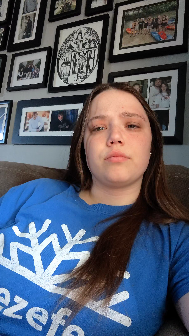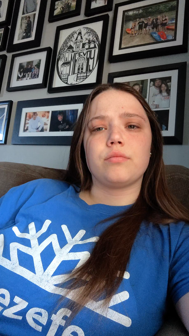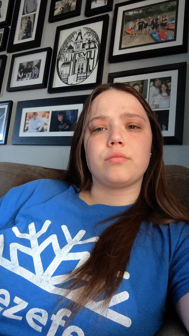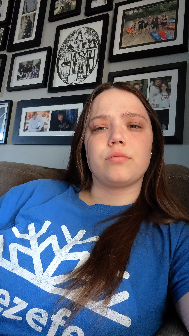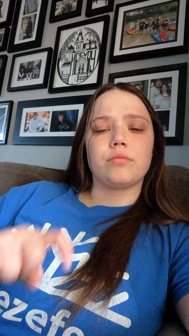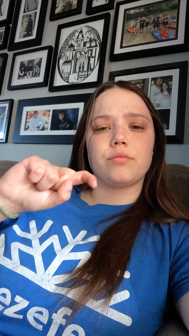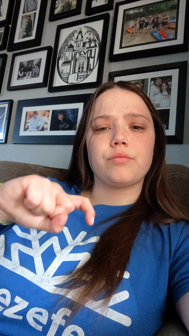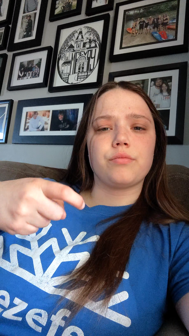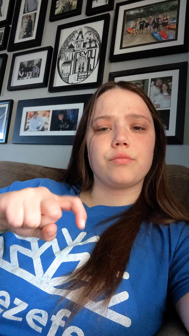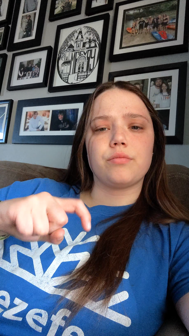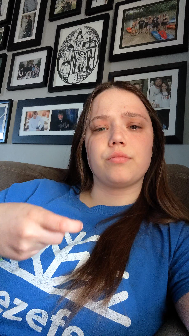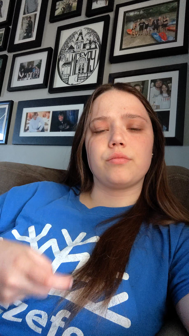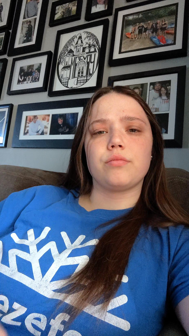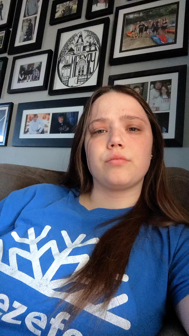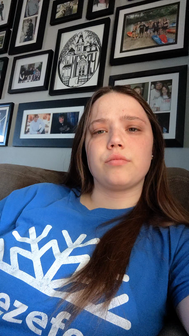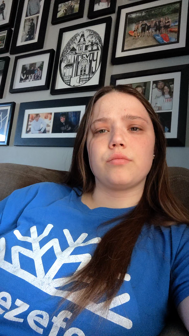friend